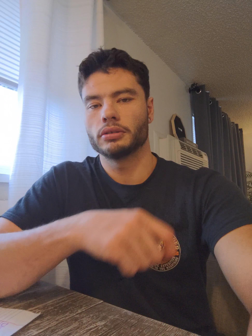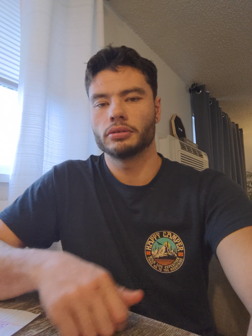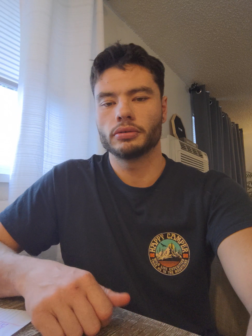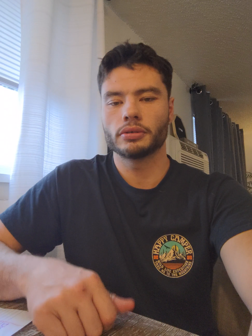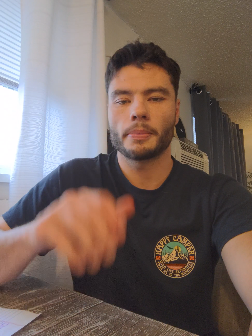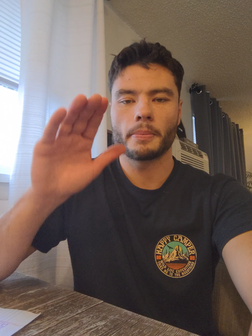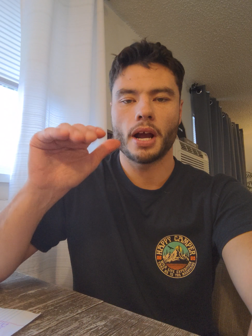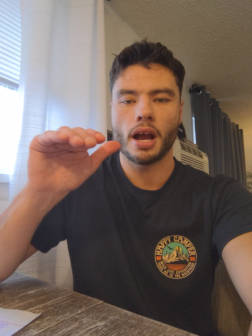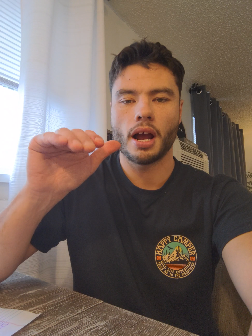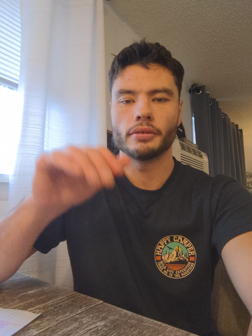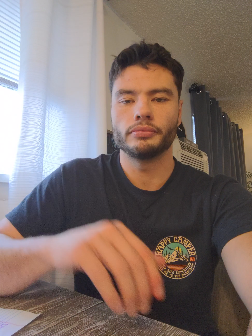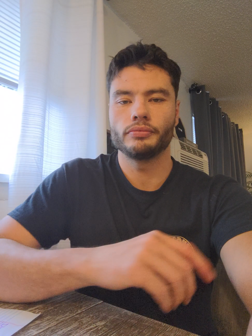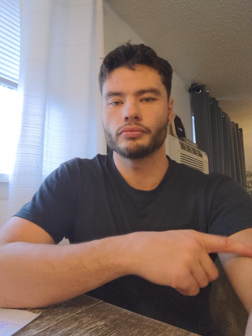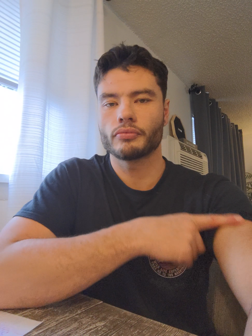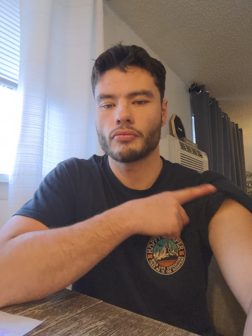bye